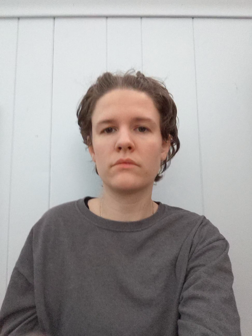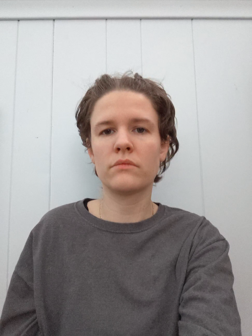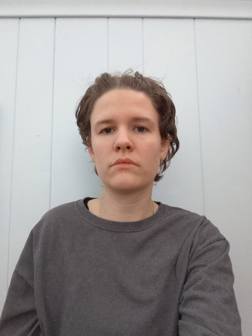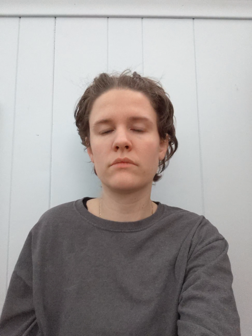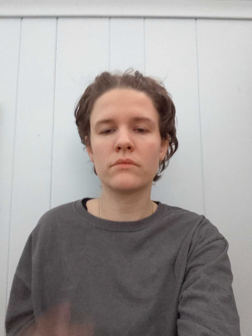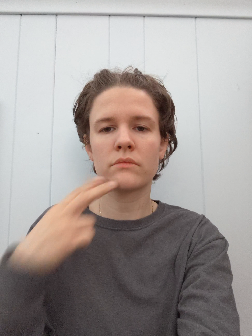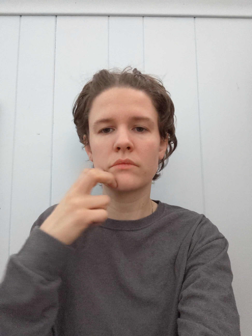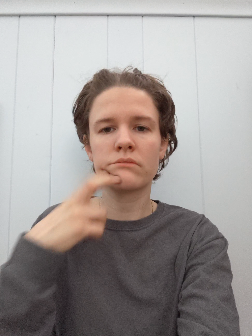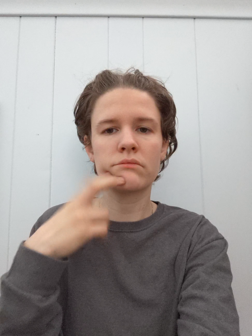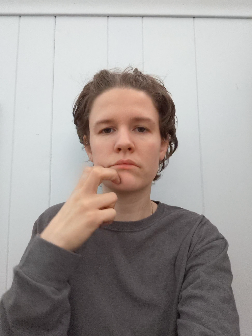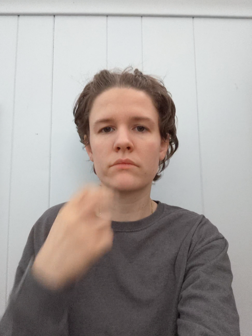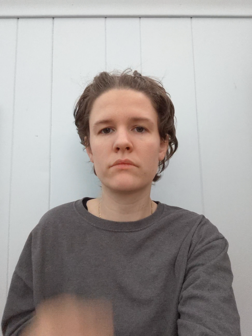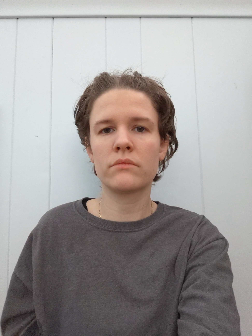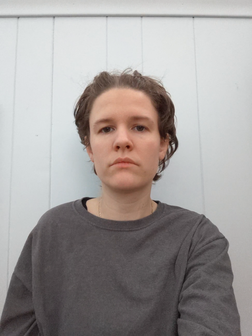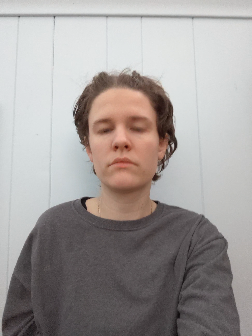gum